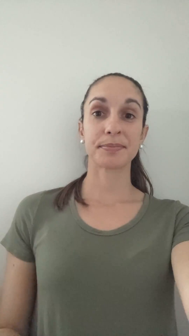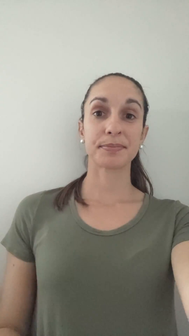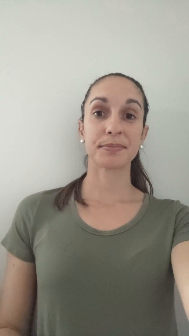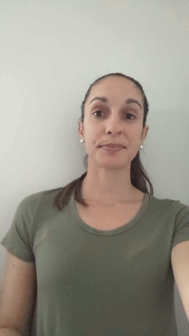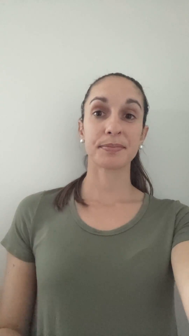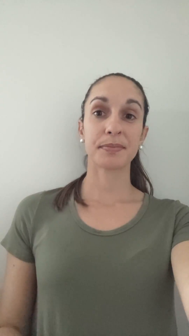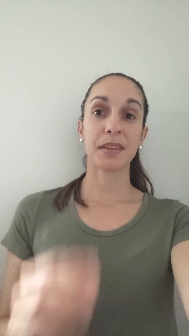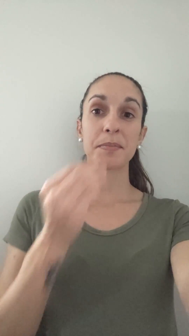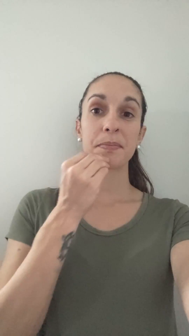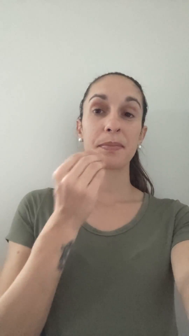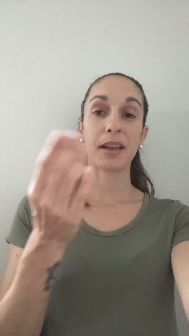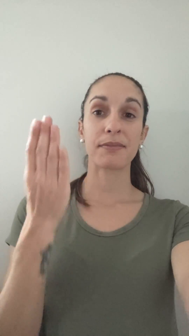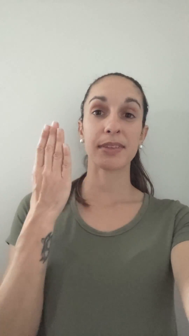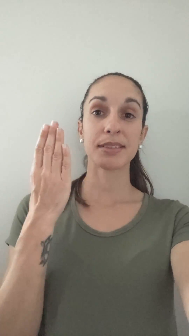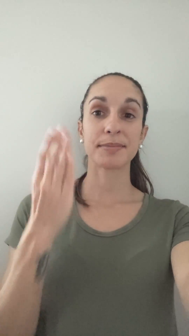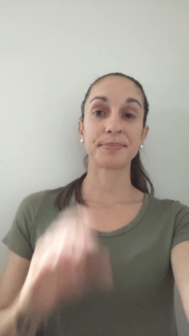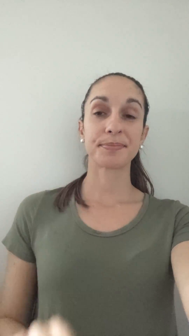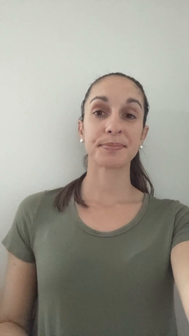breakfast